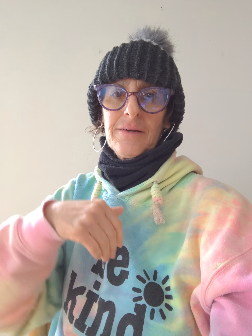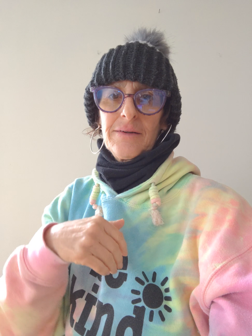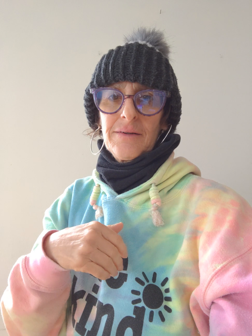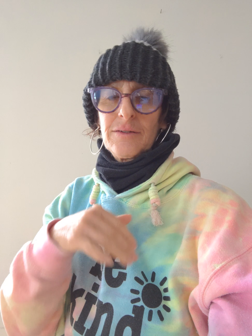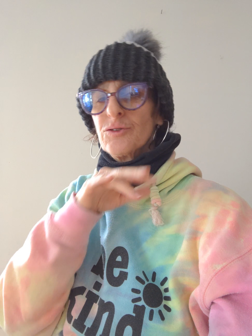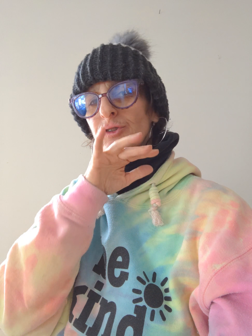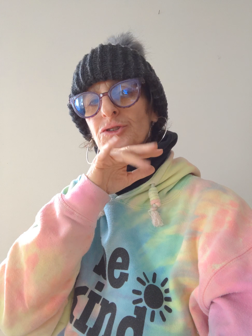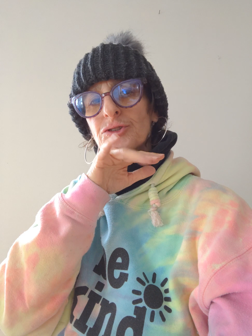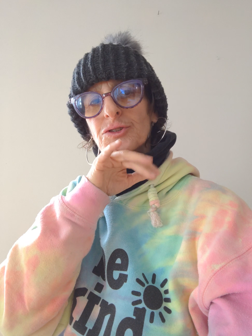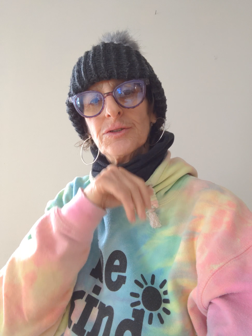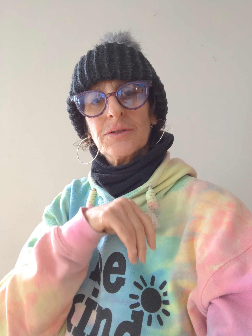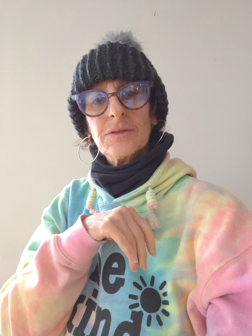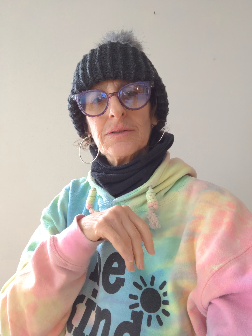dirty